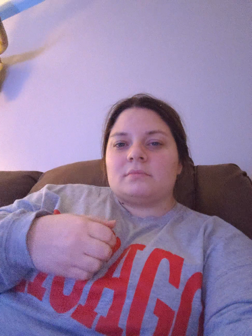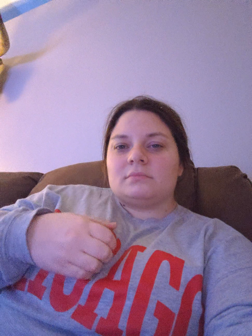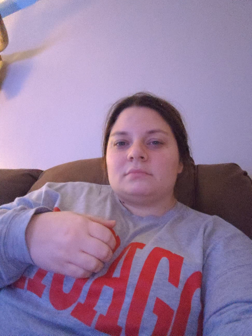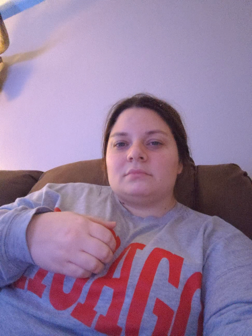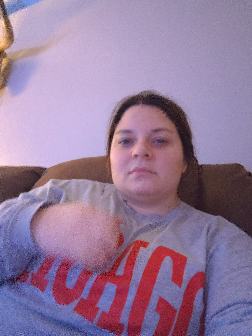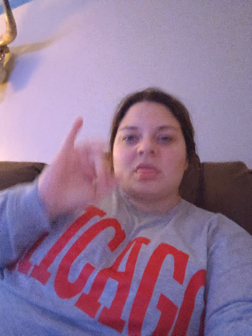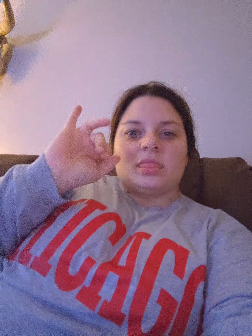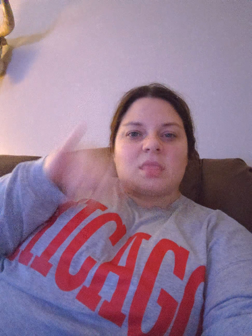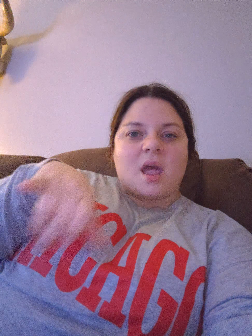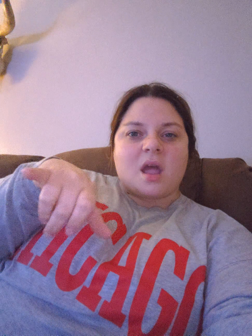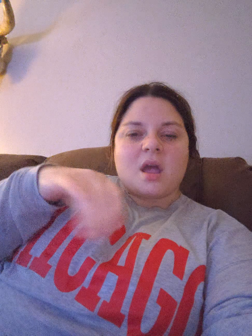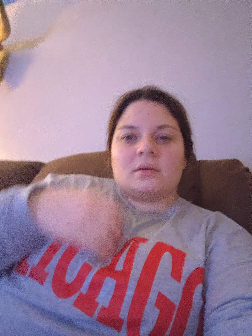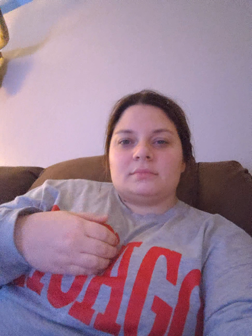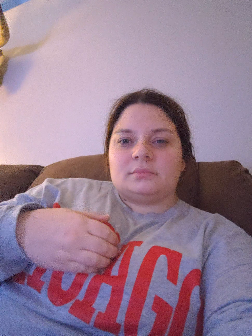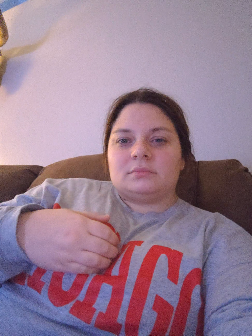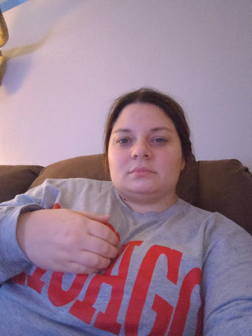that